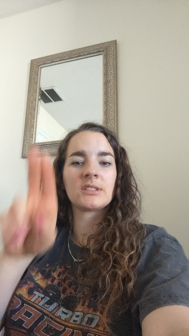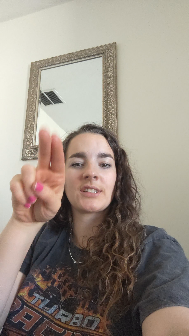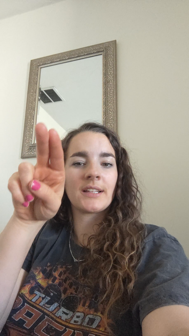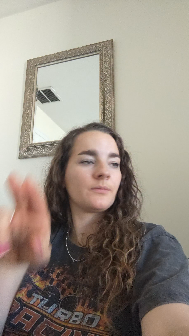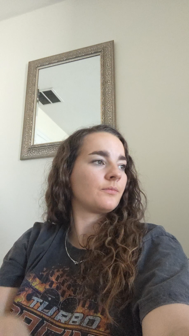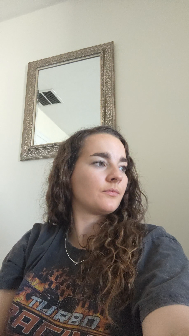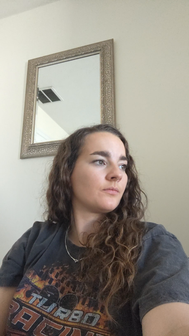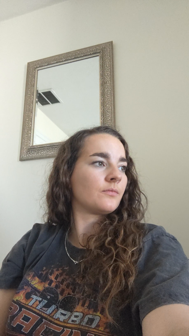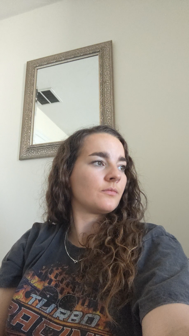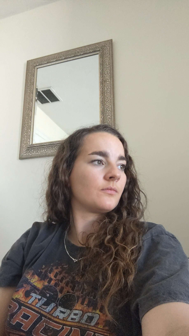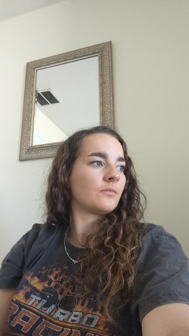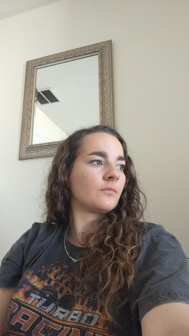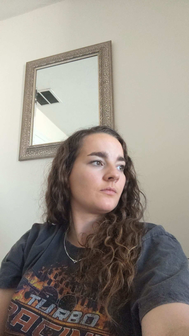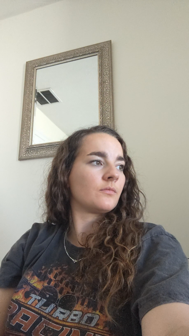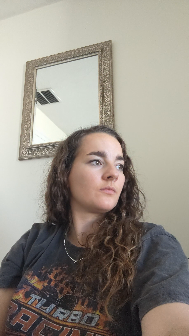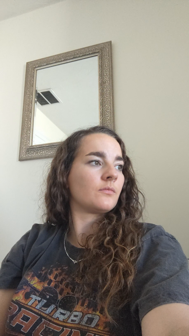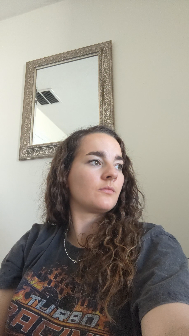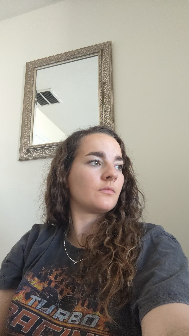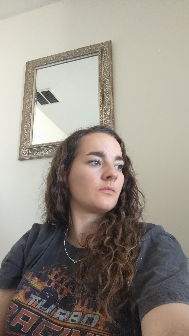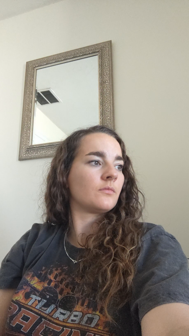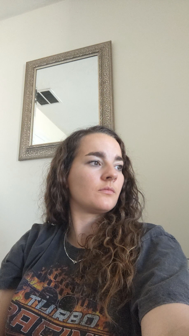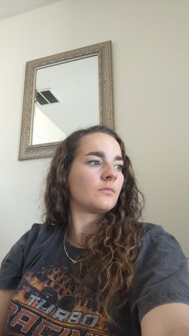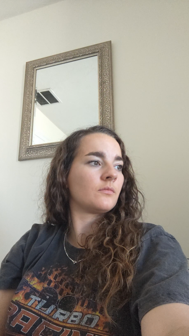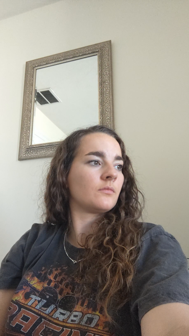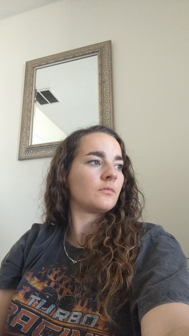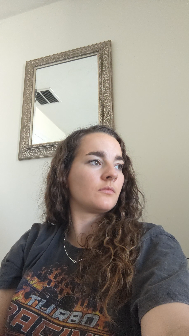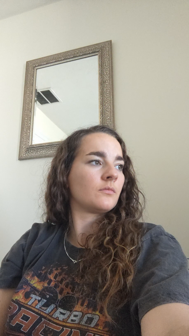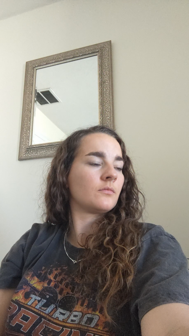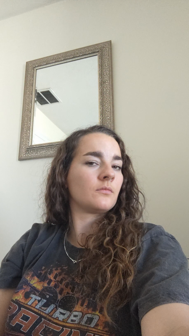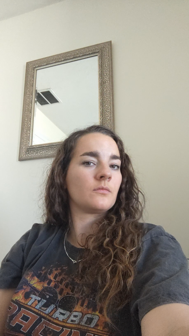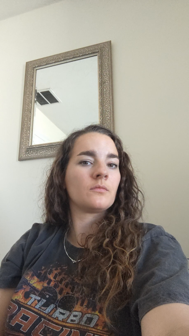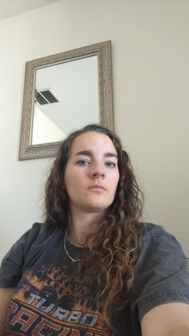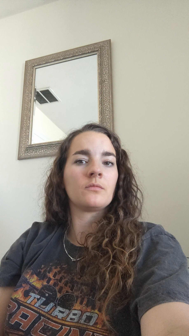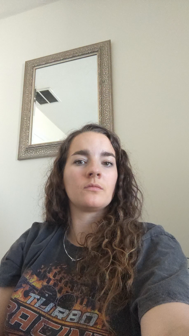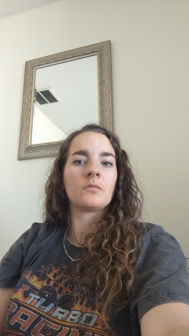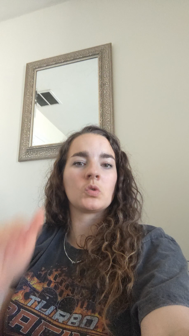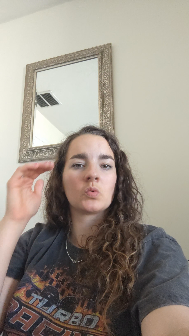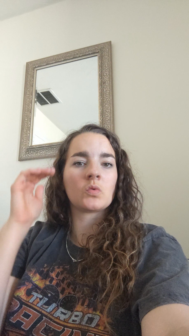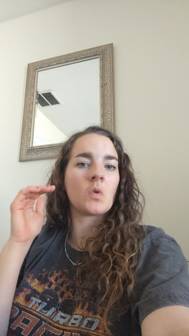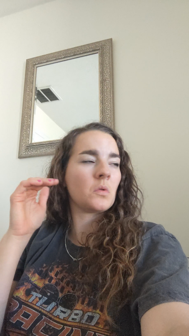short